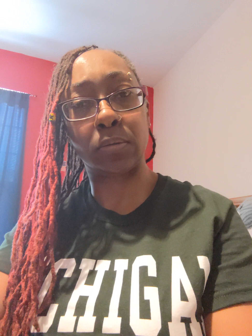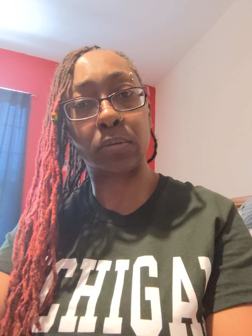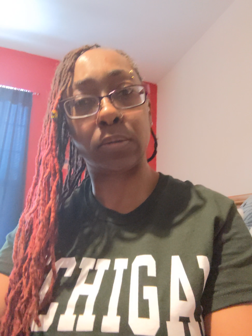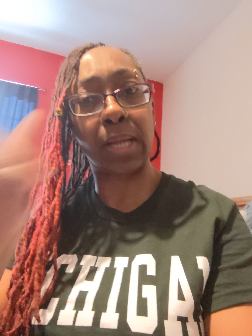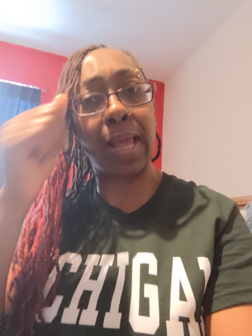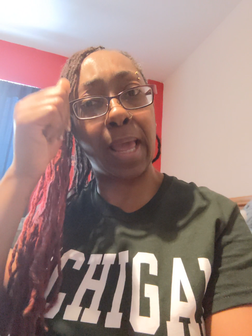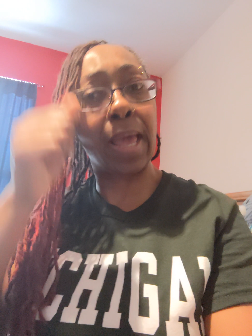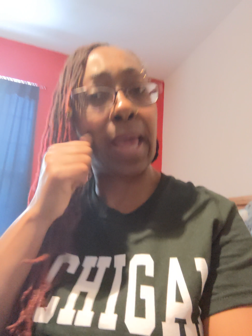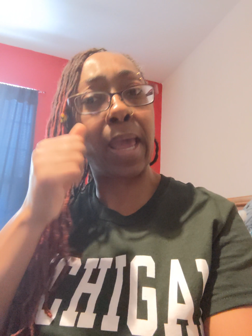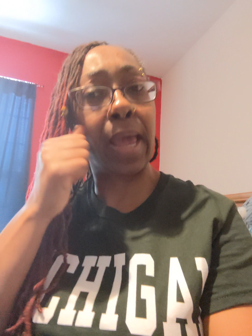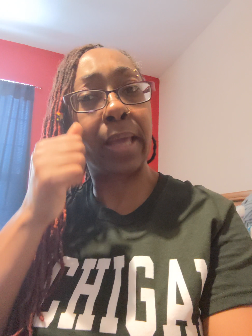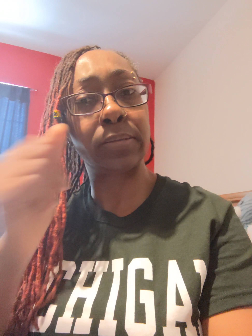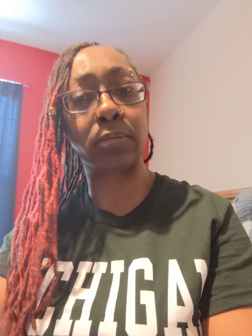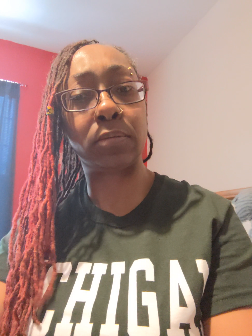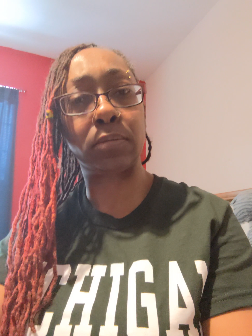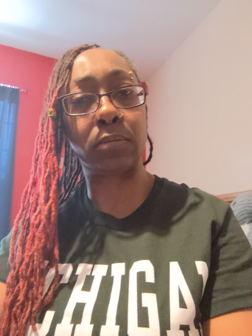aunt